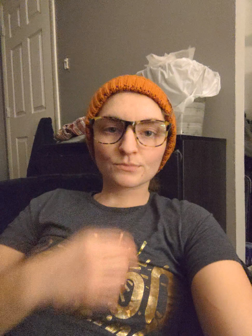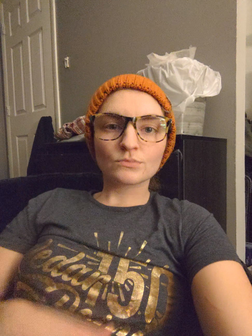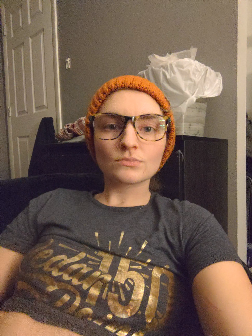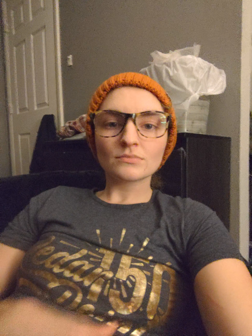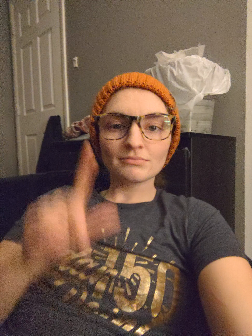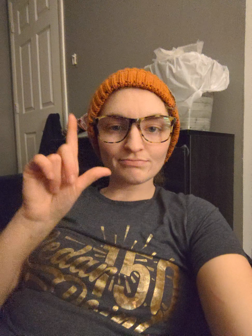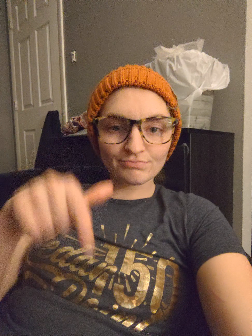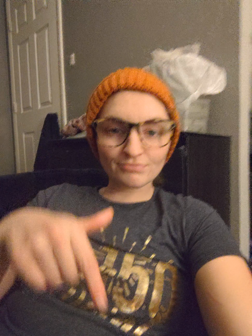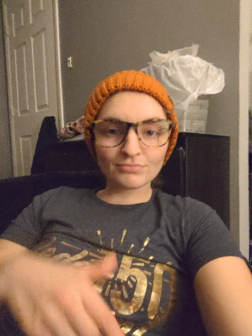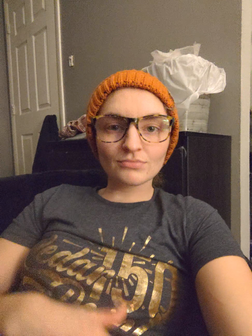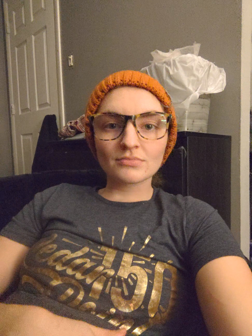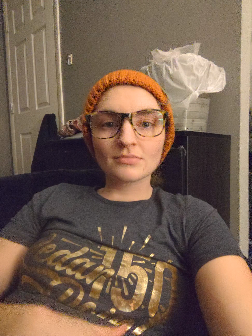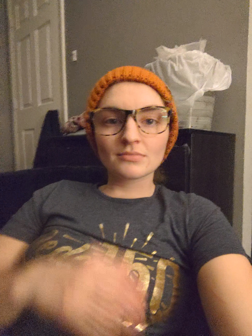later